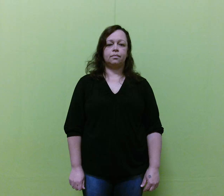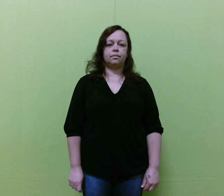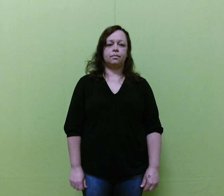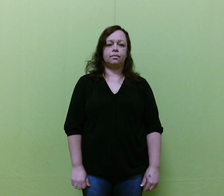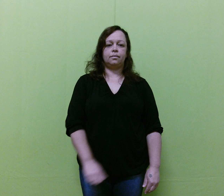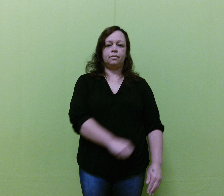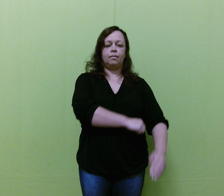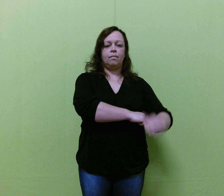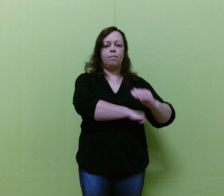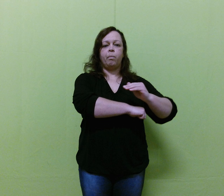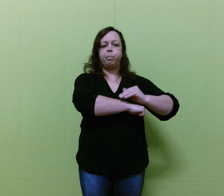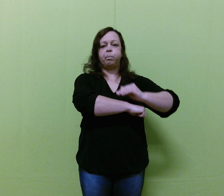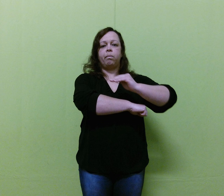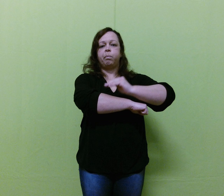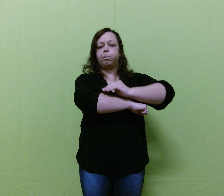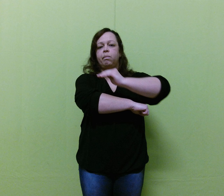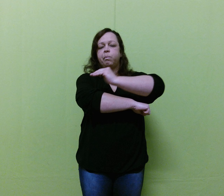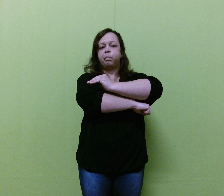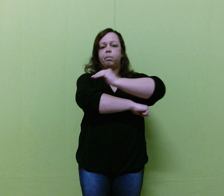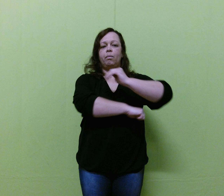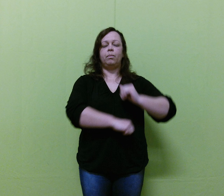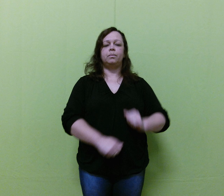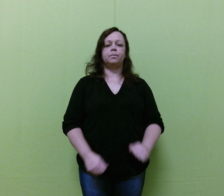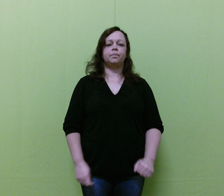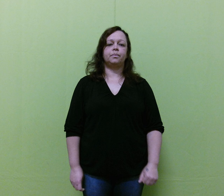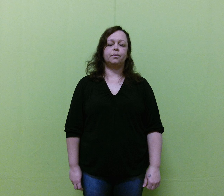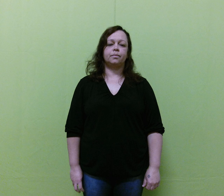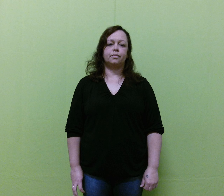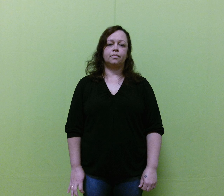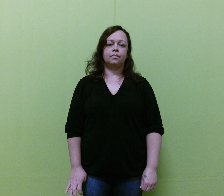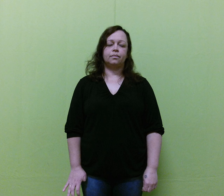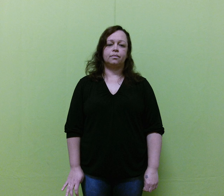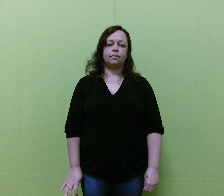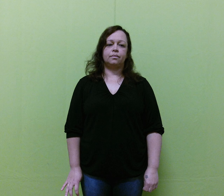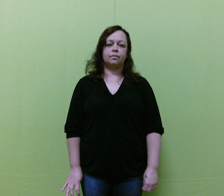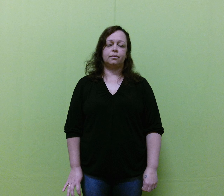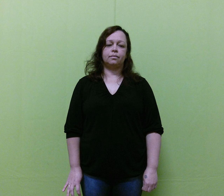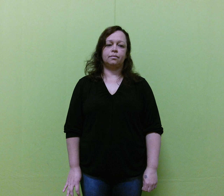sapo